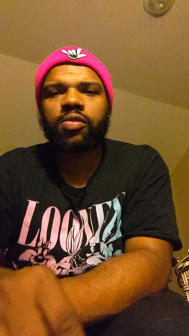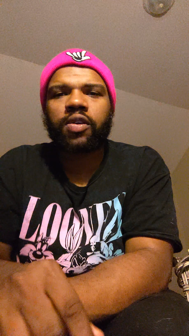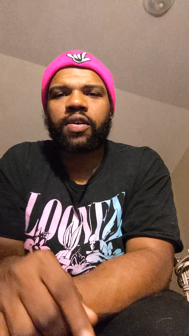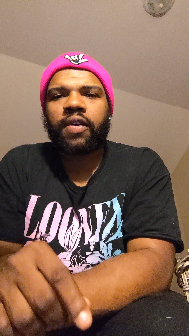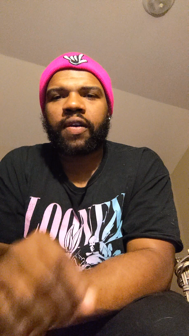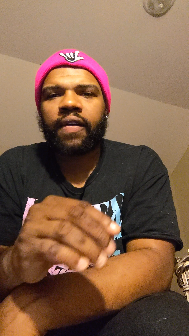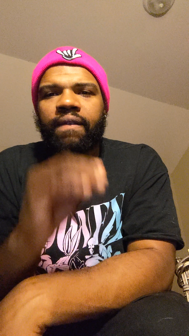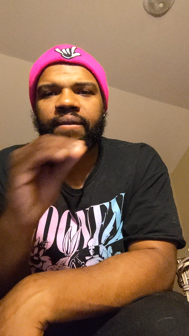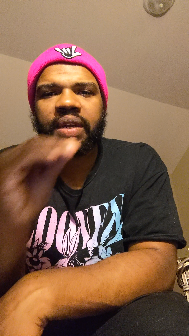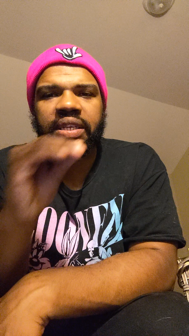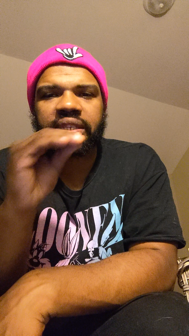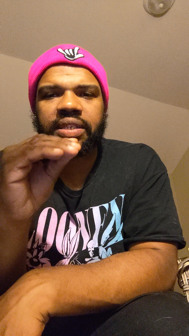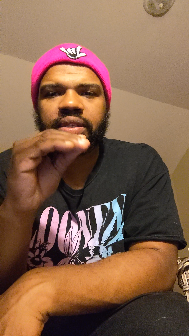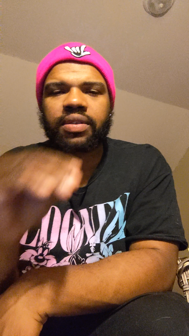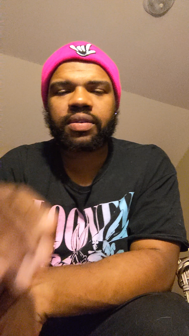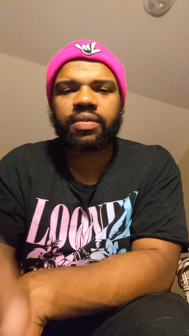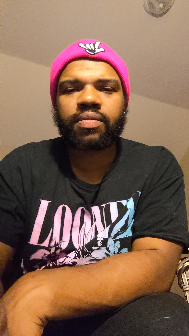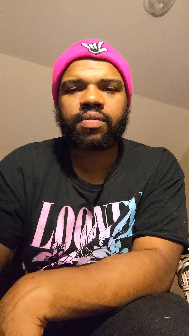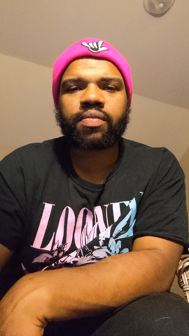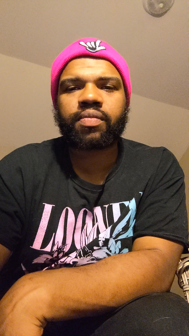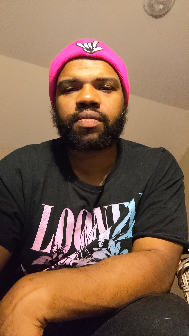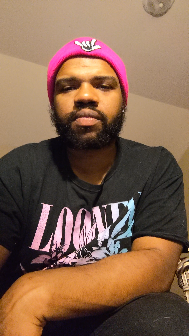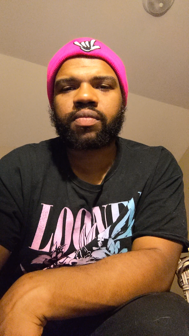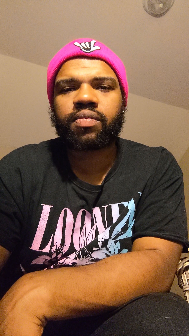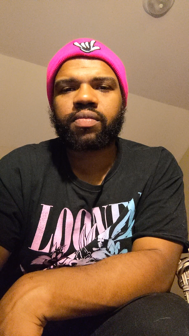fix